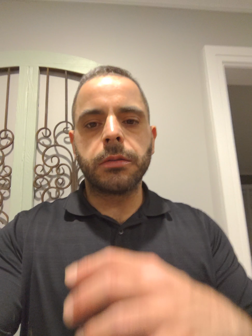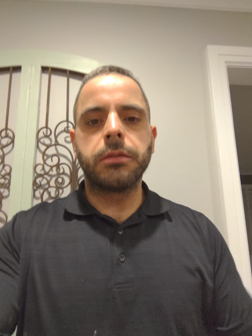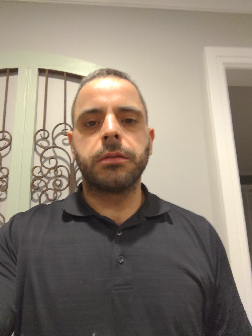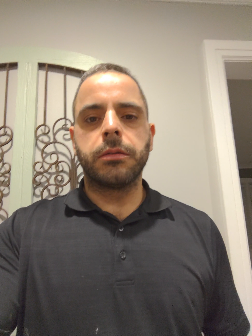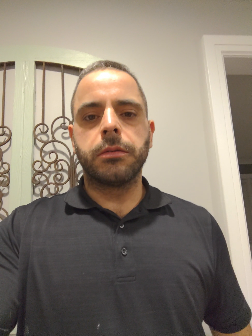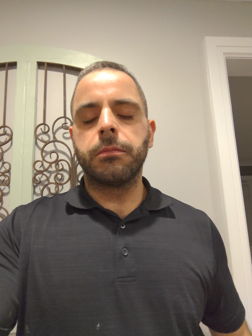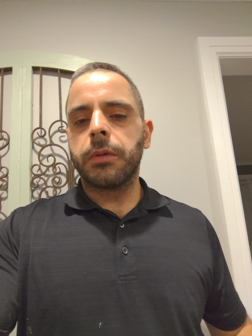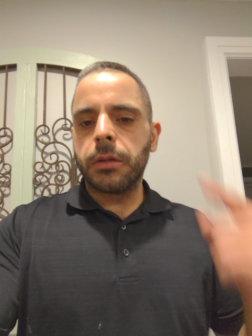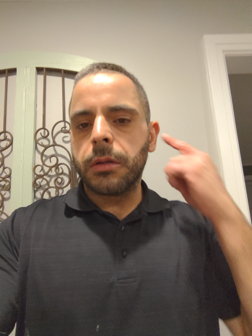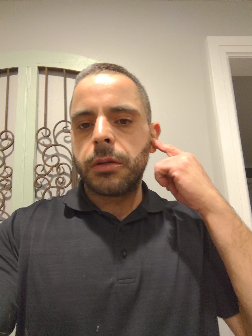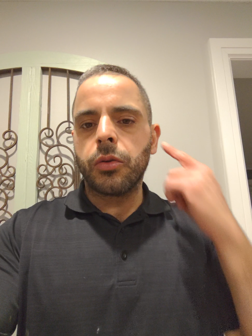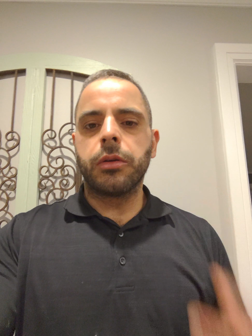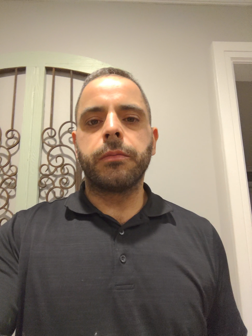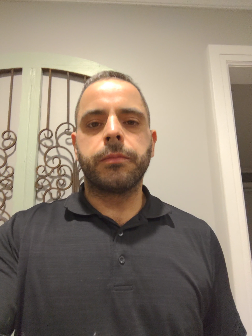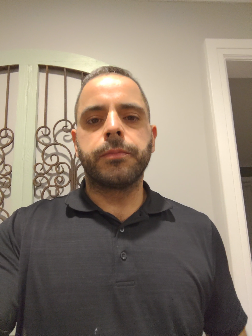hear